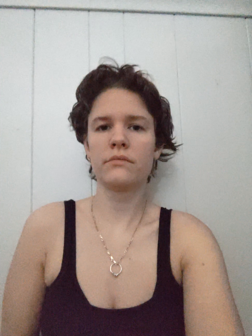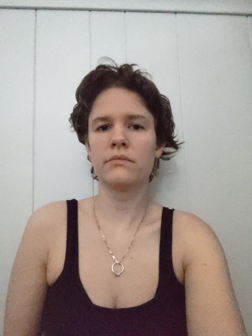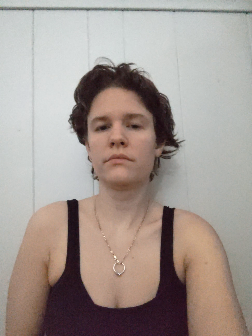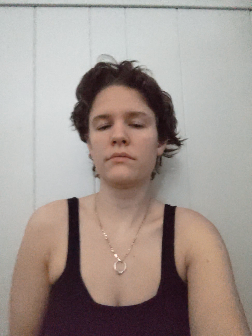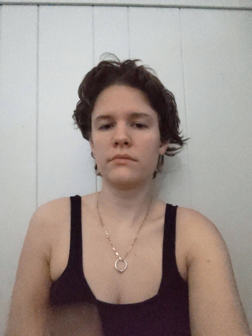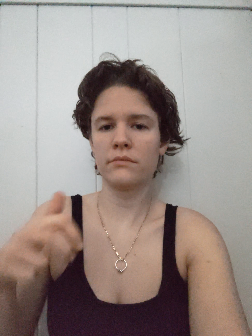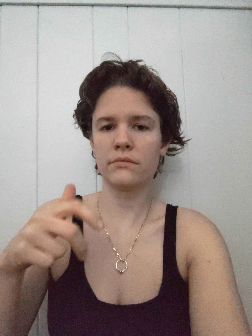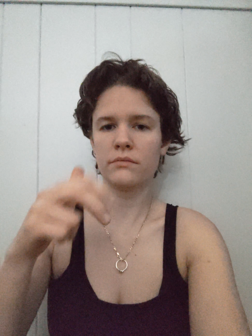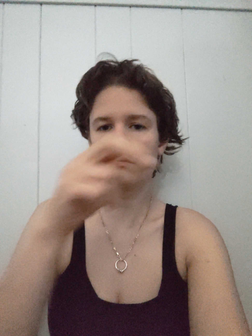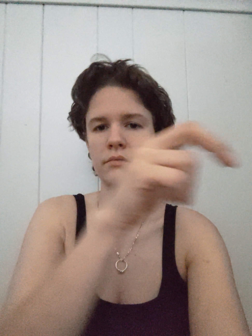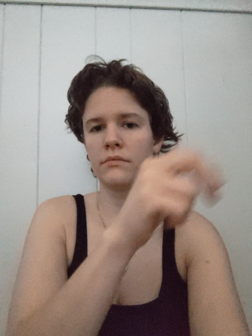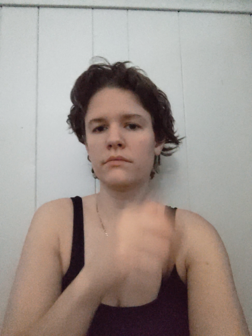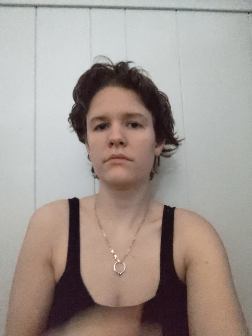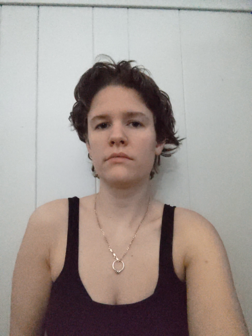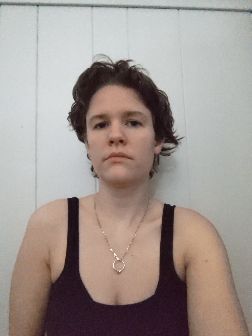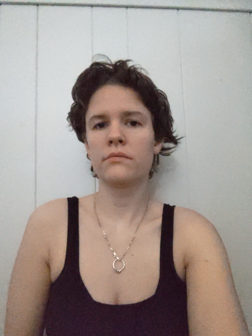stairs